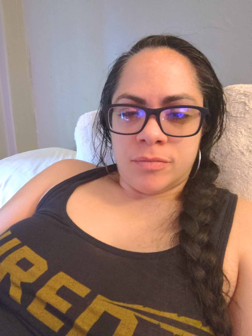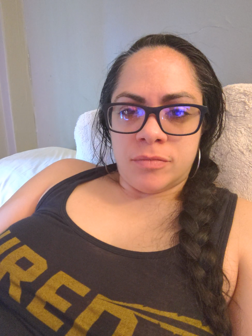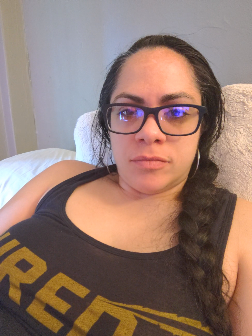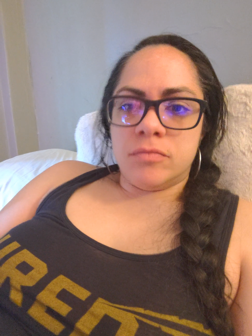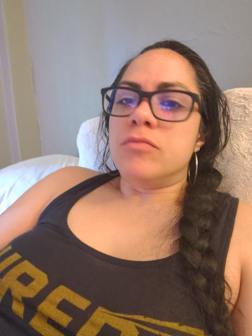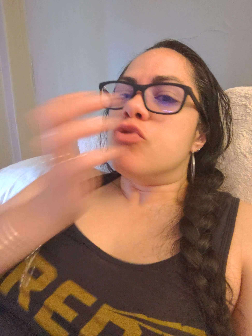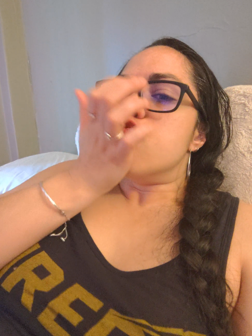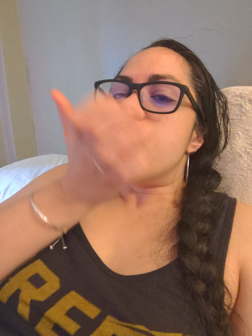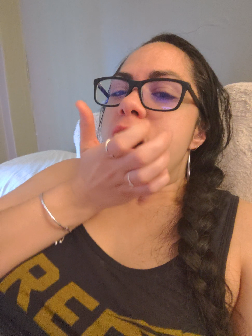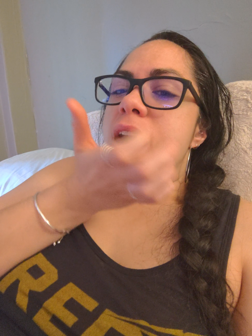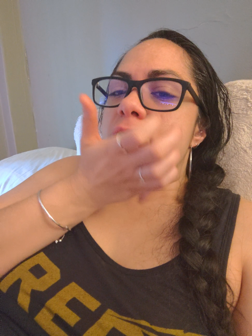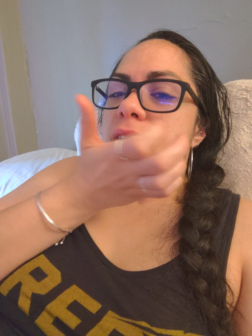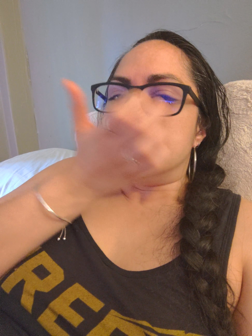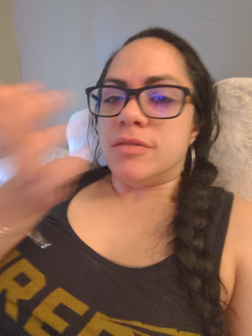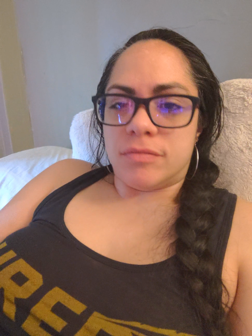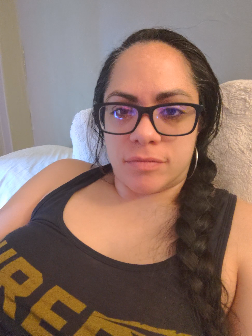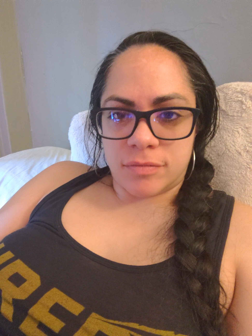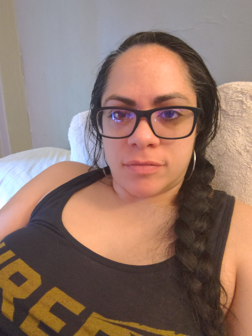grass